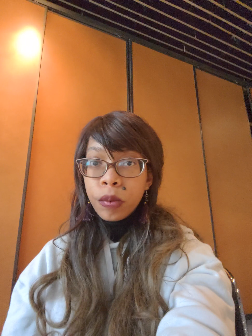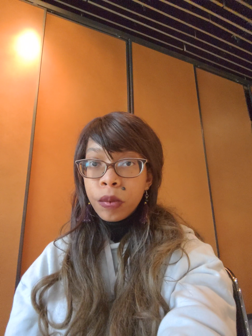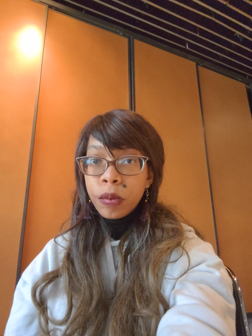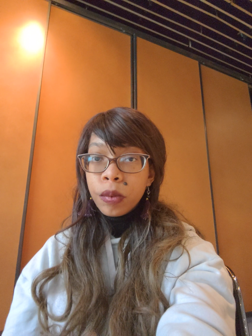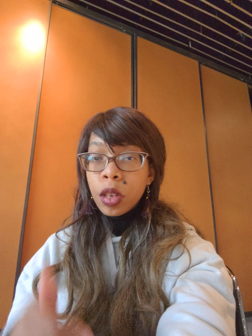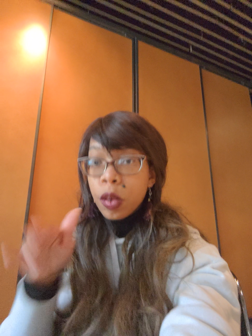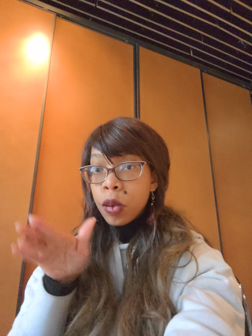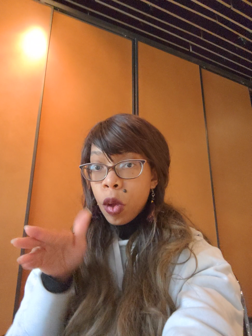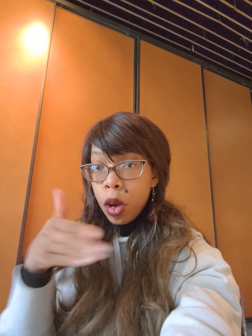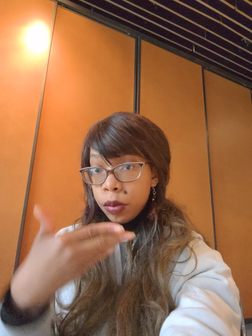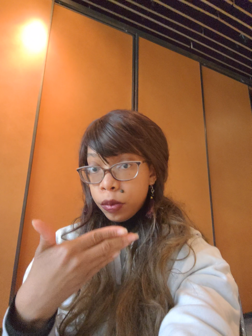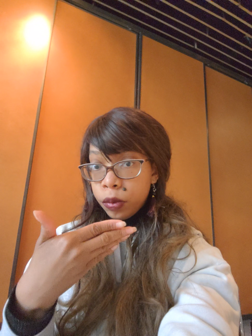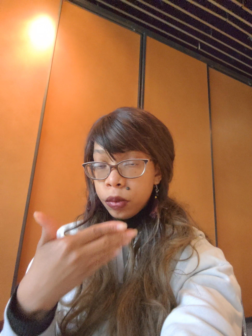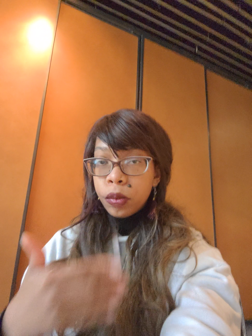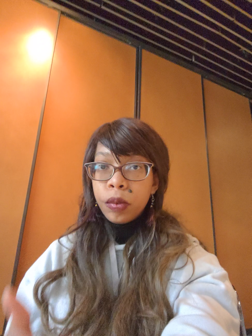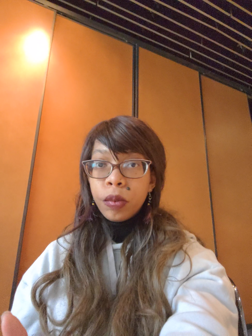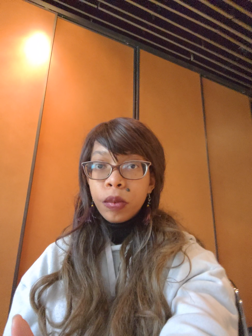room